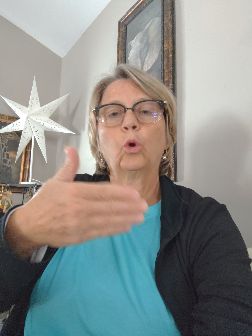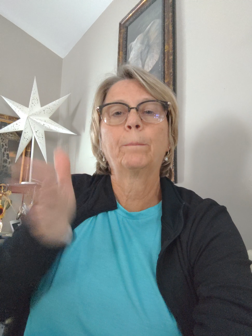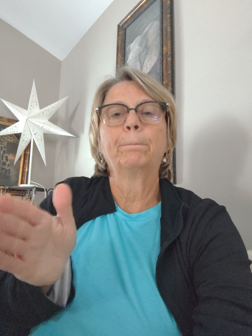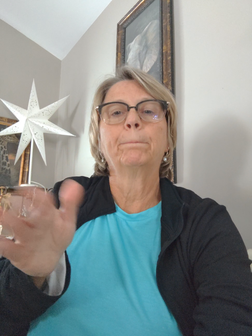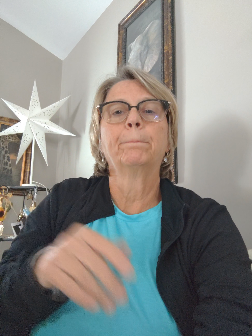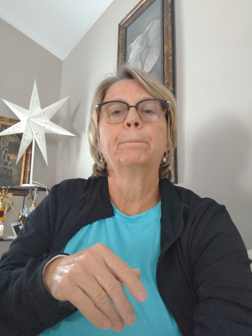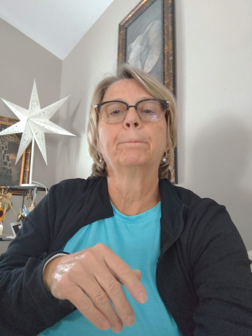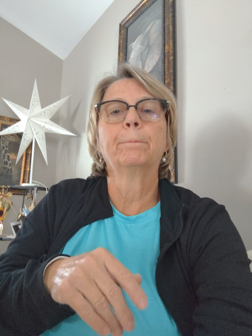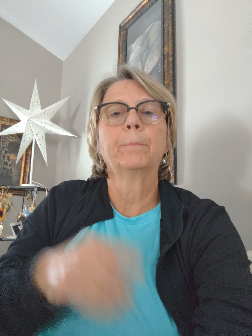room